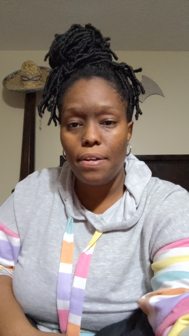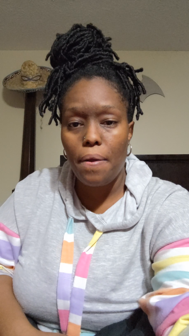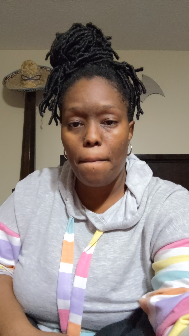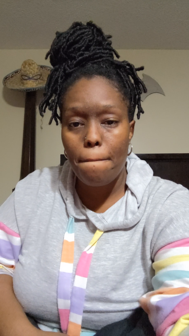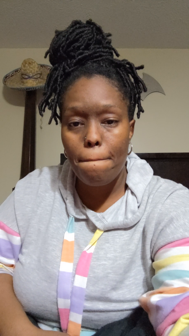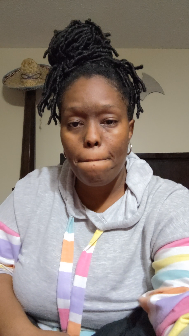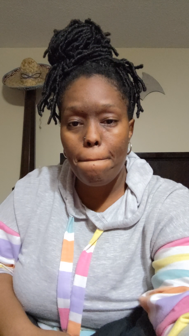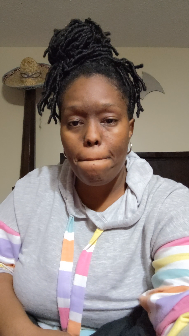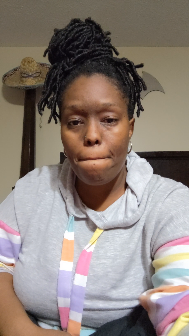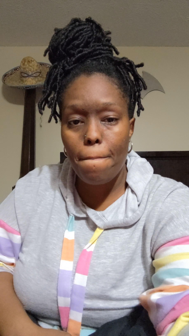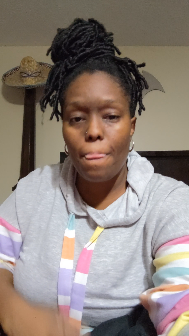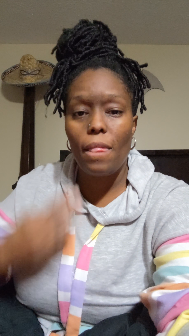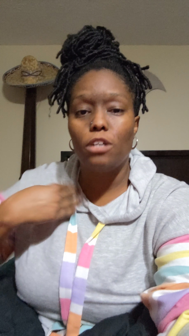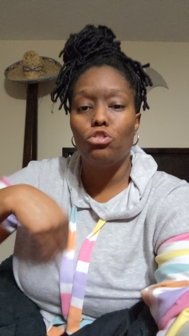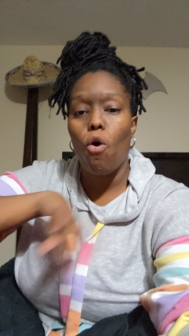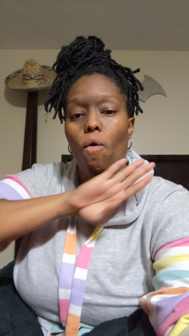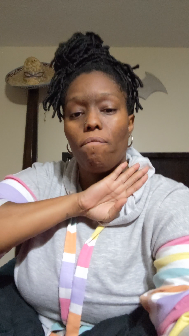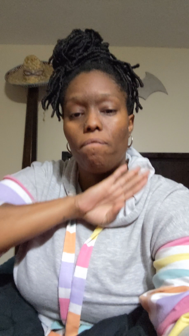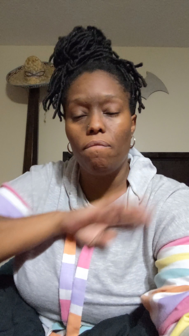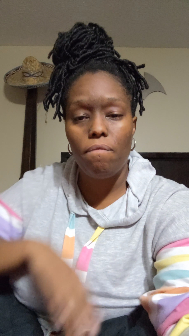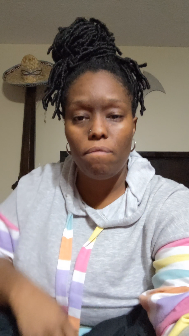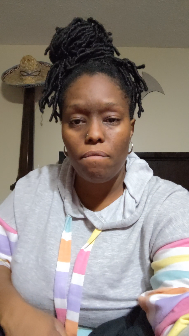scarf